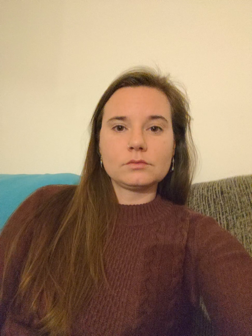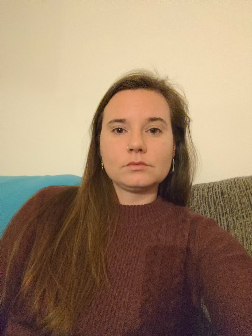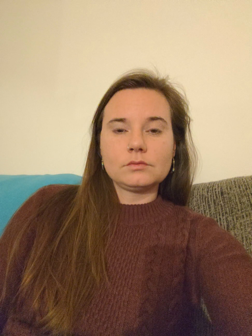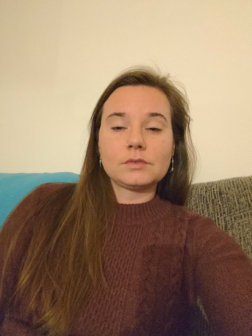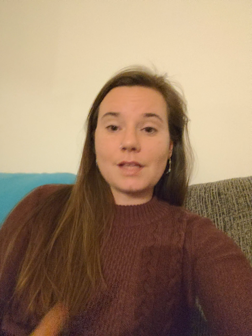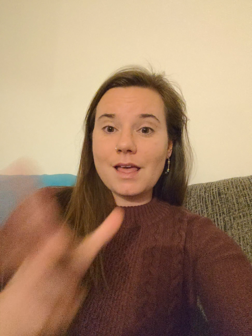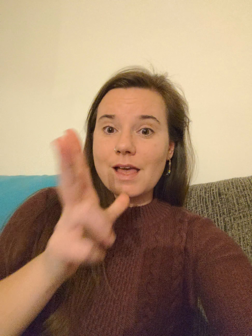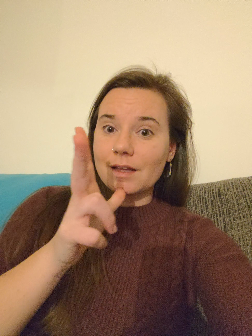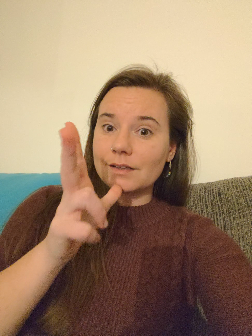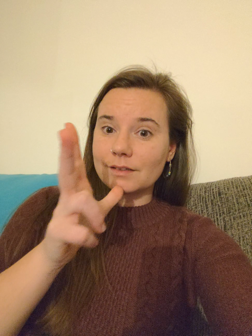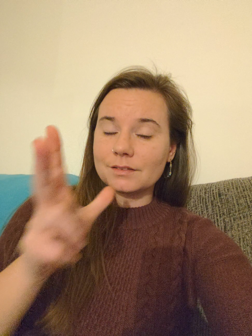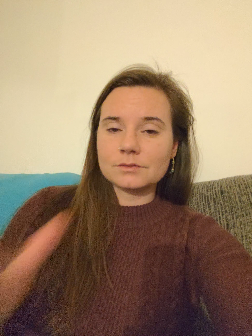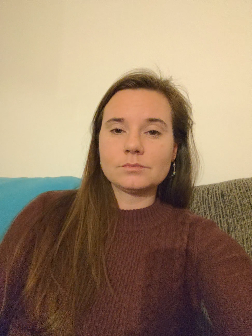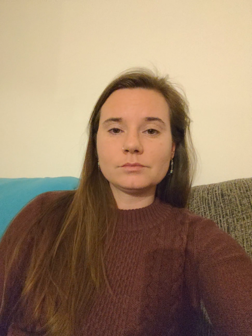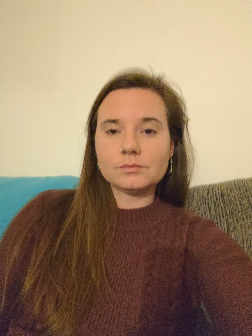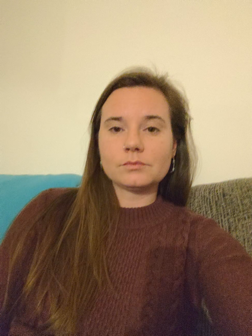hen